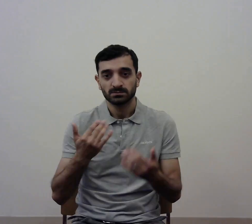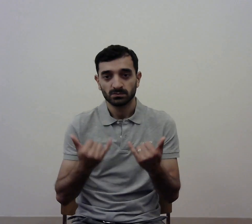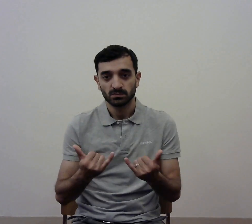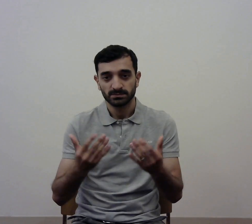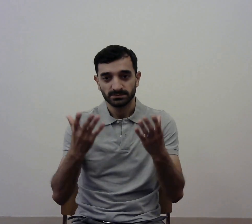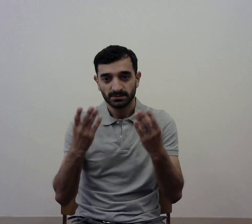bu gün